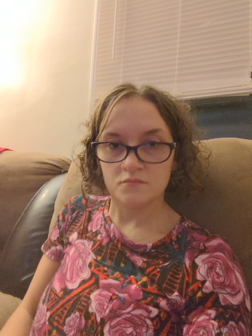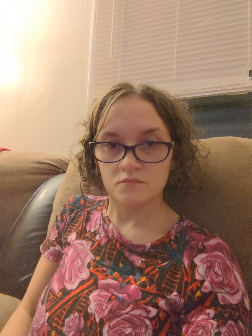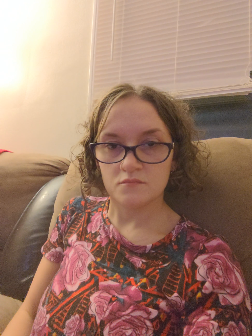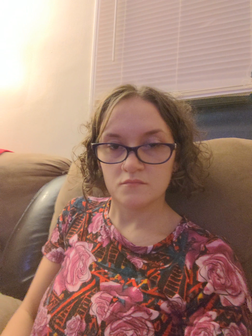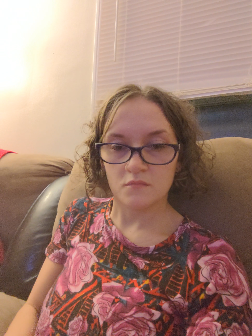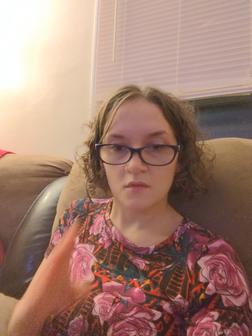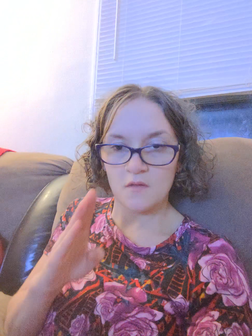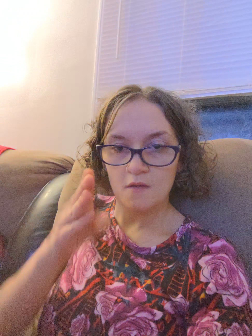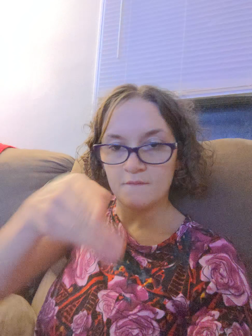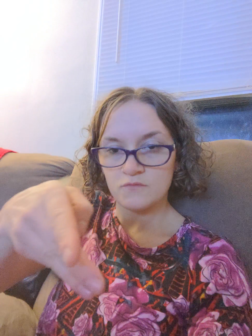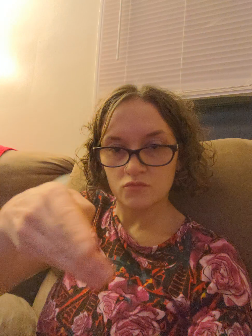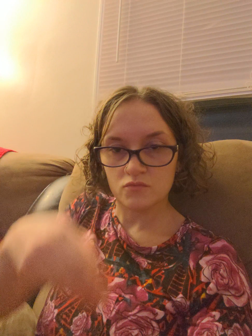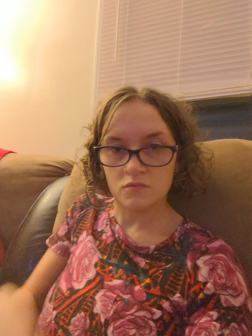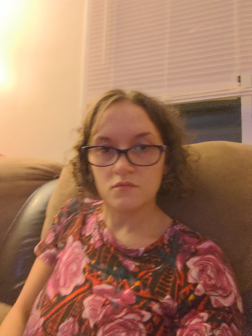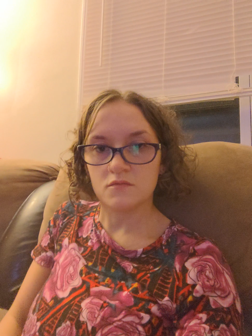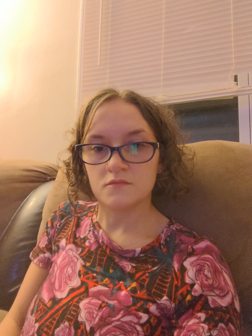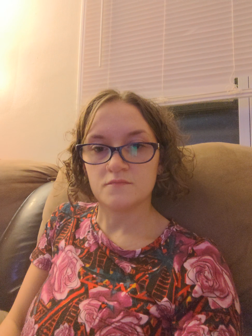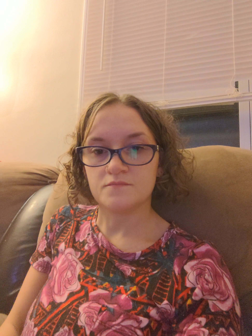after